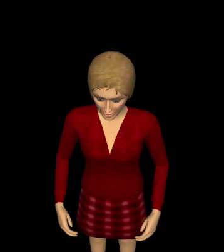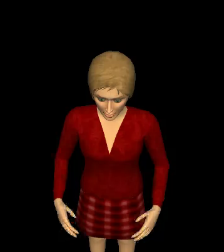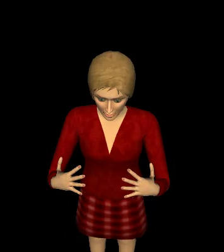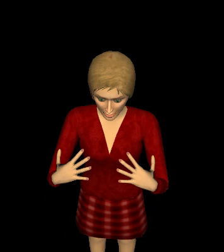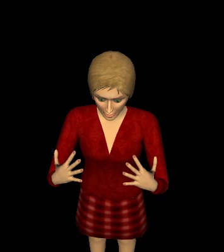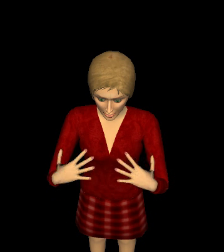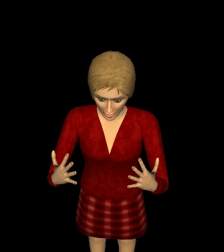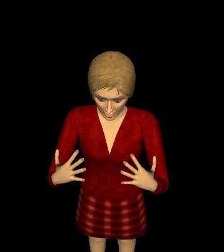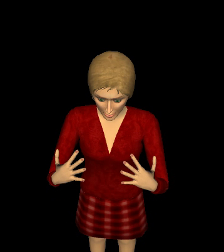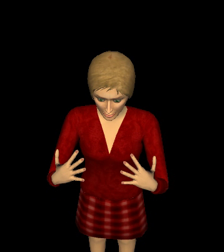هواء